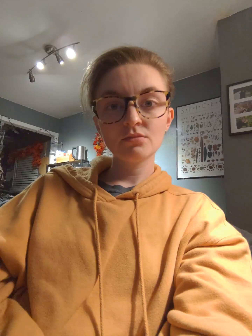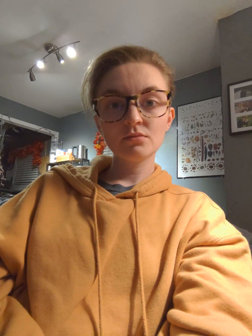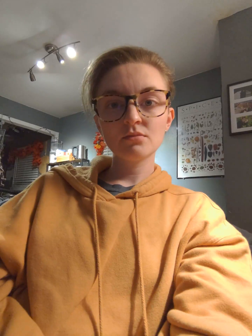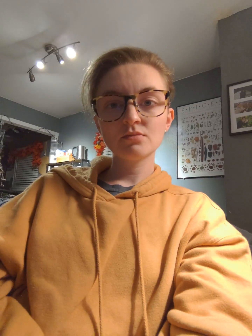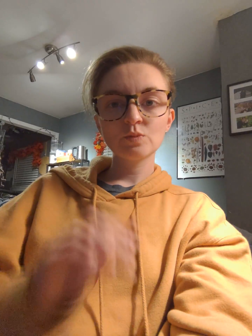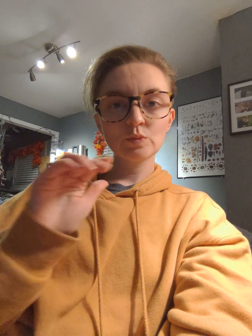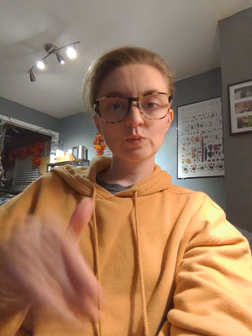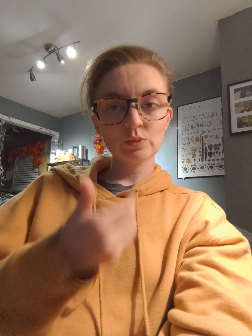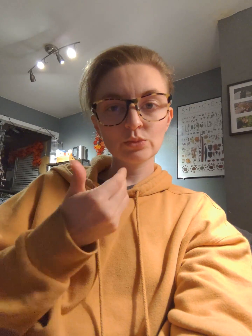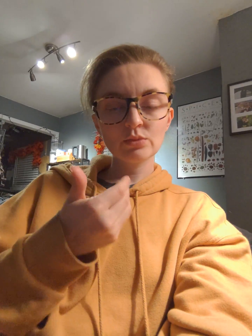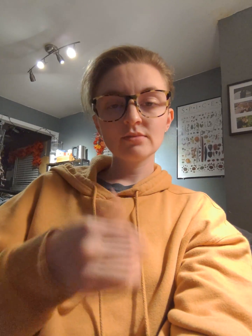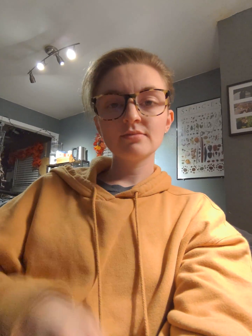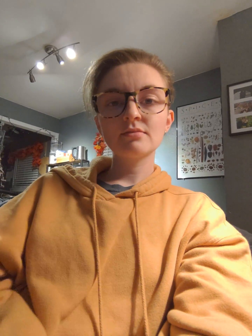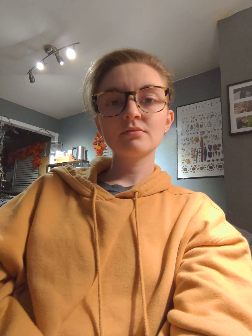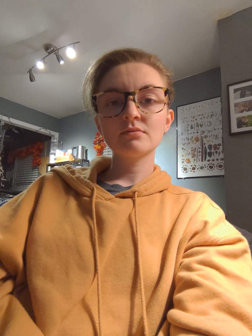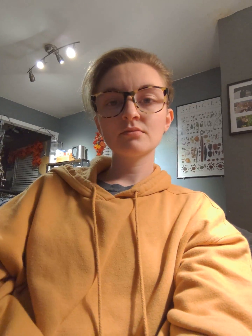new